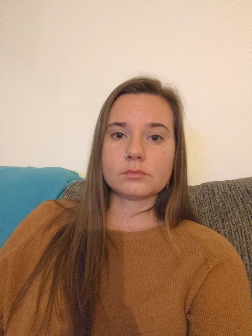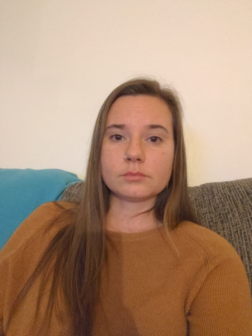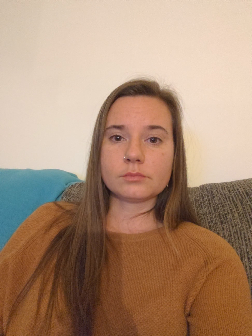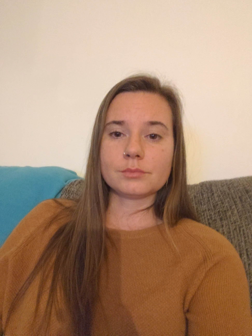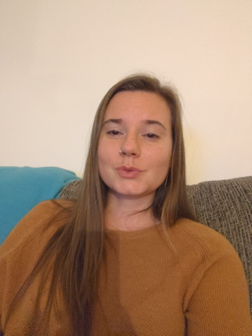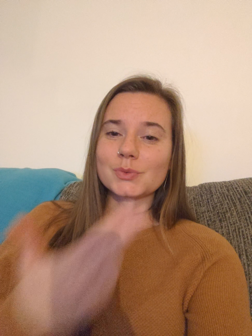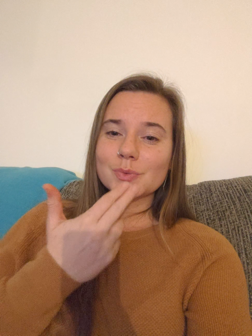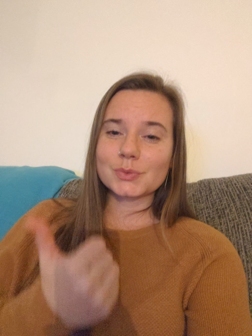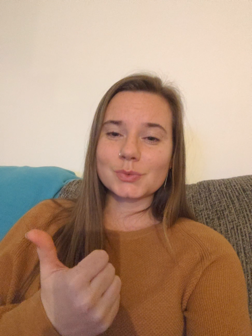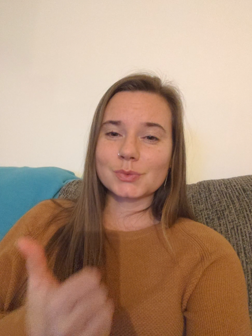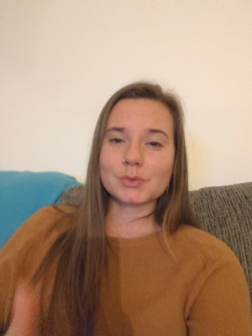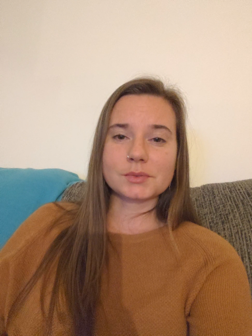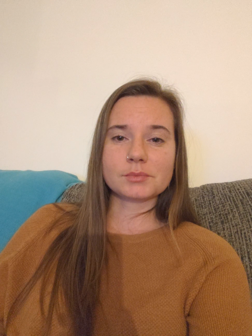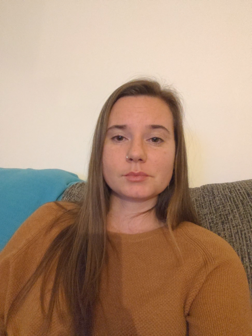cute